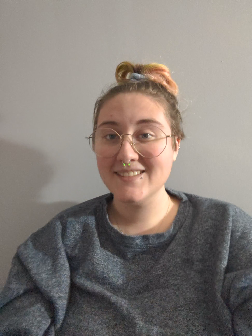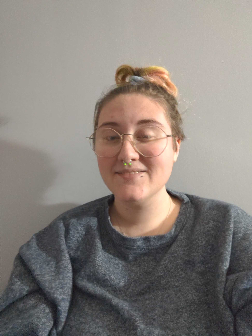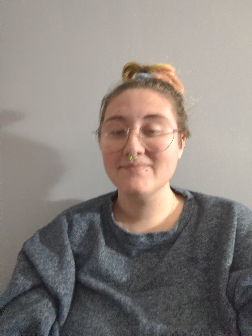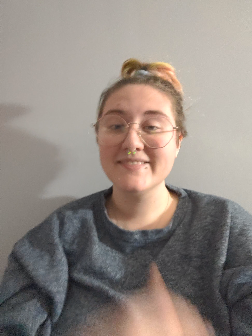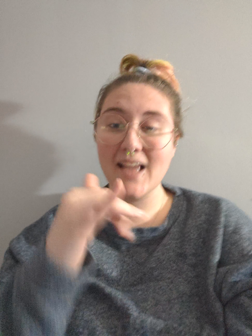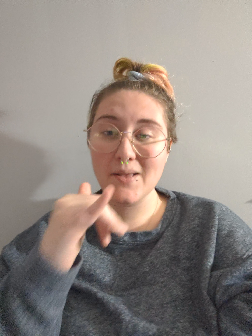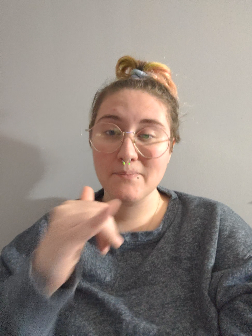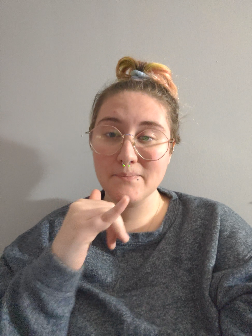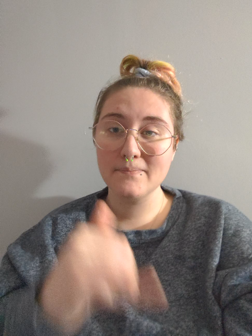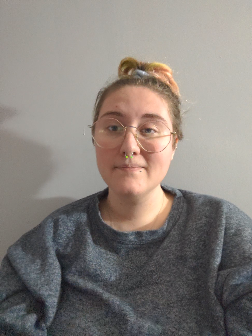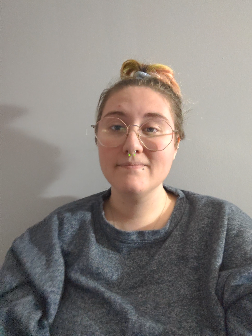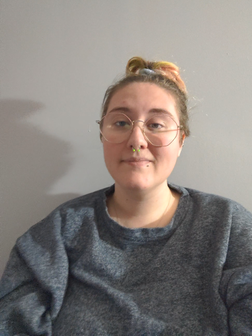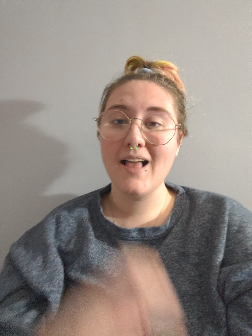same